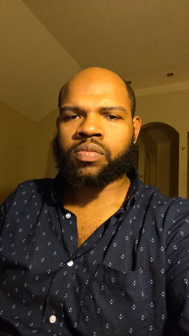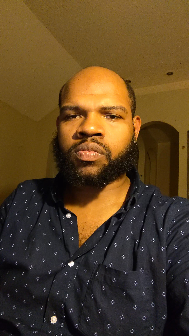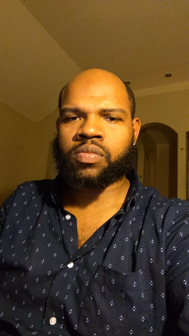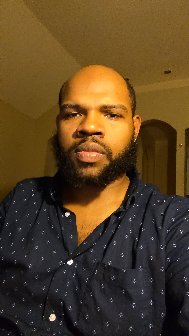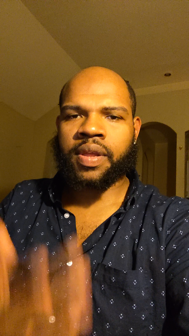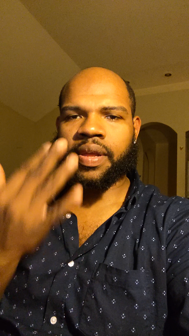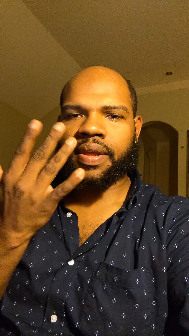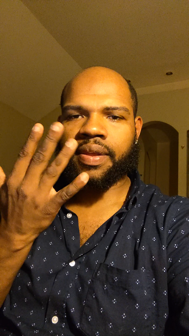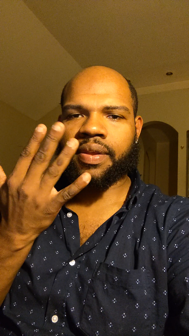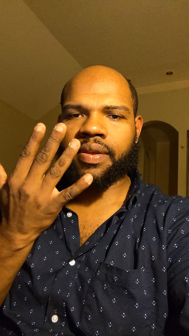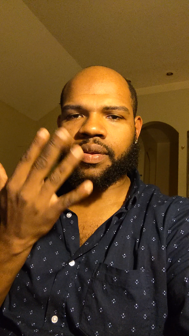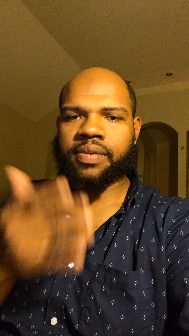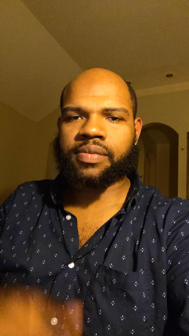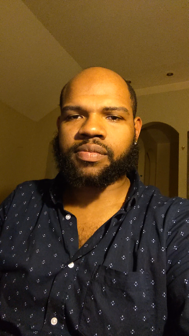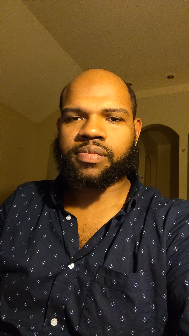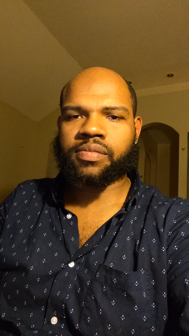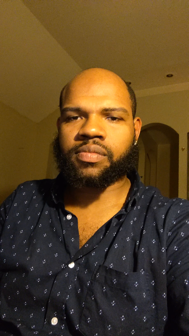hand